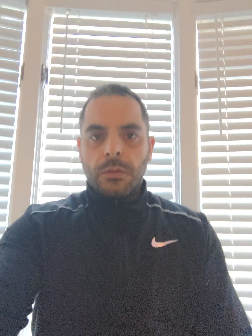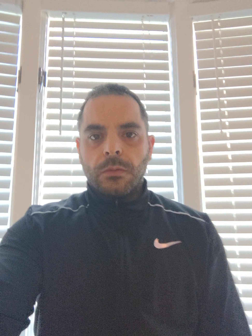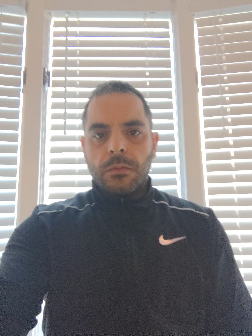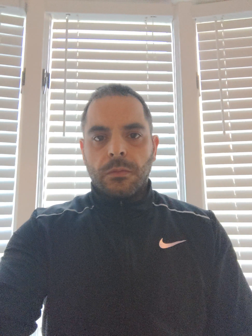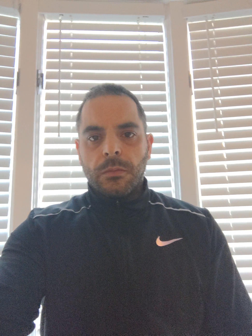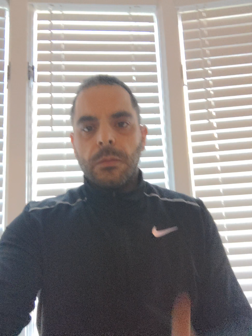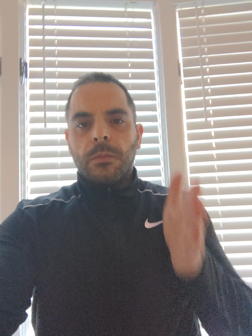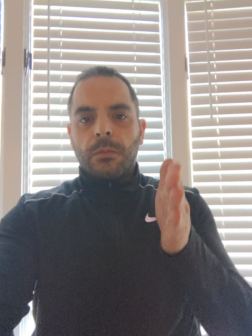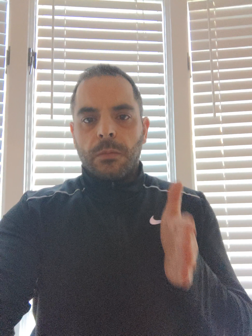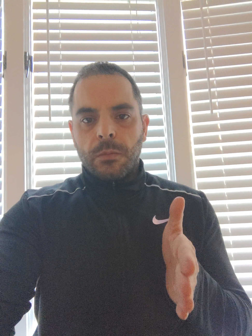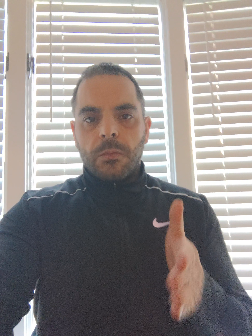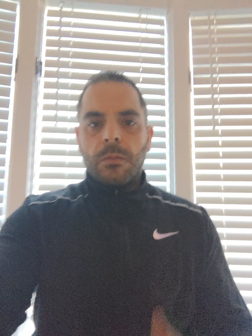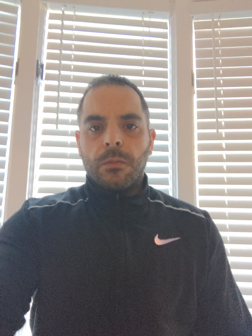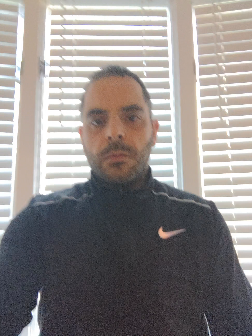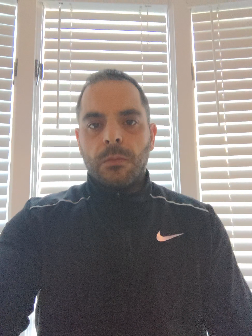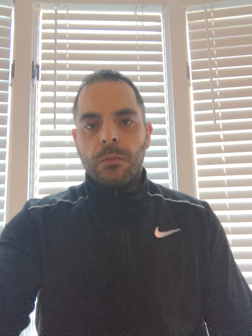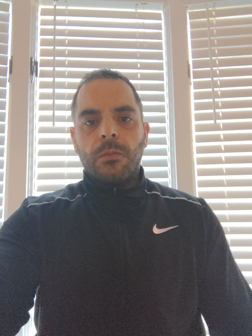beside